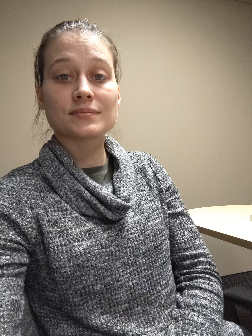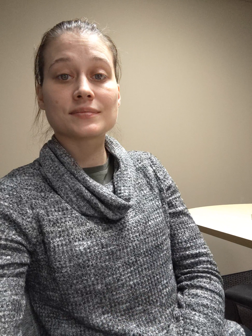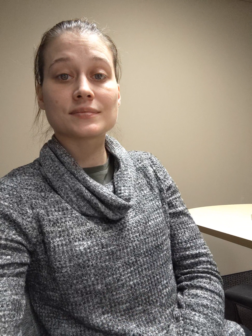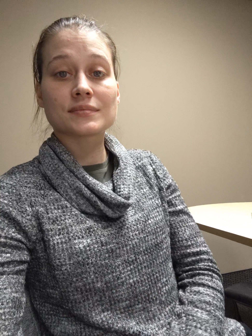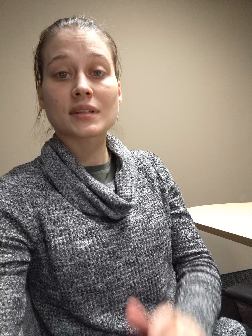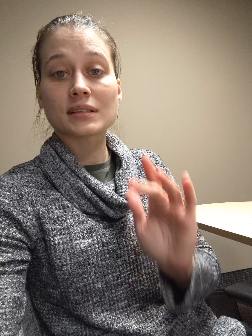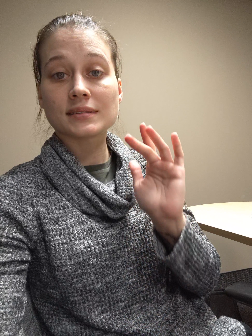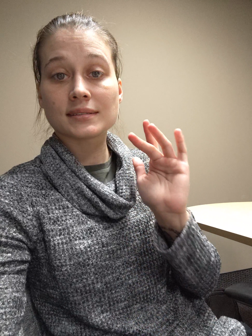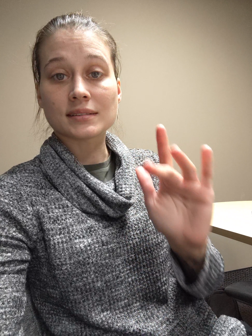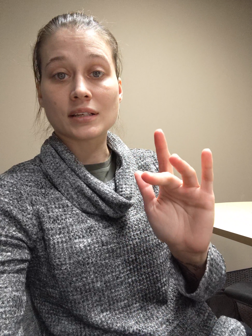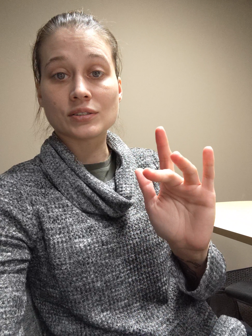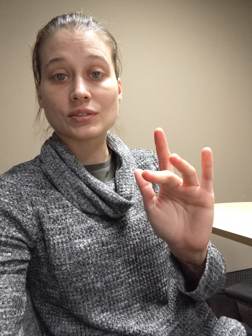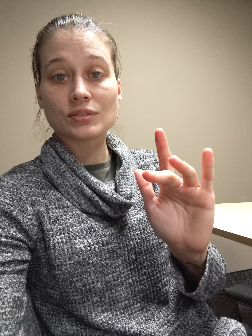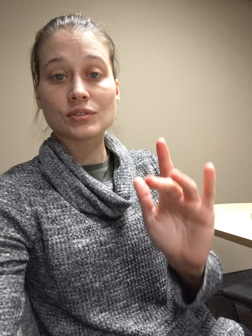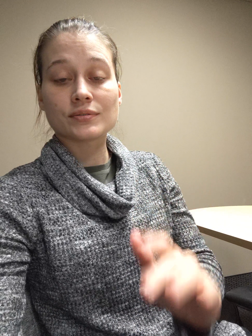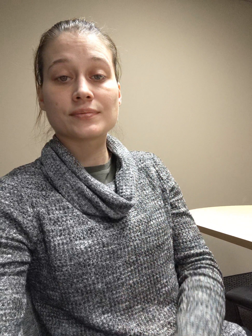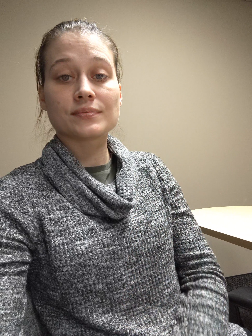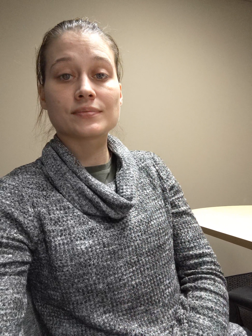touch